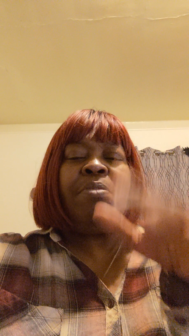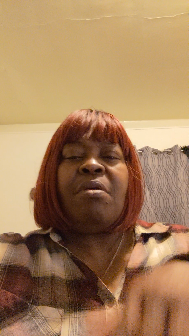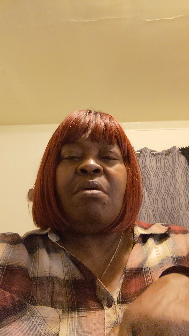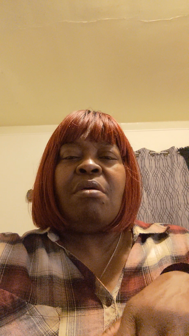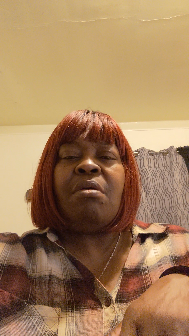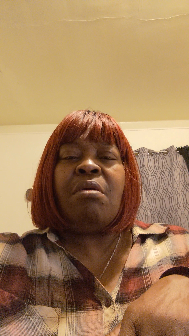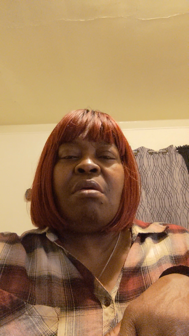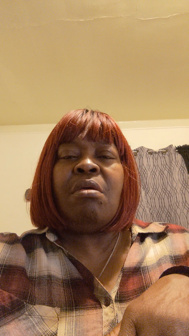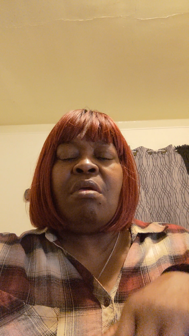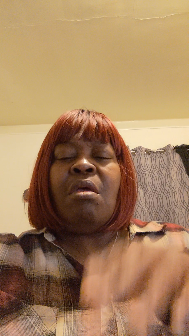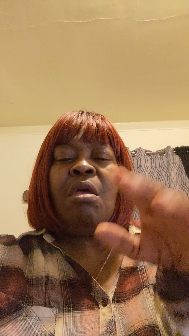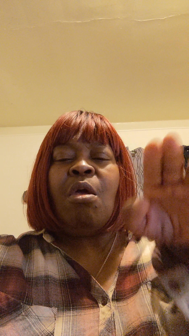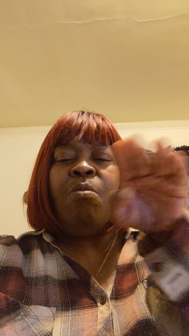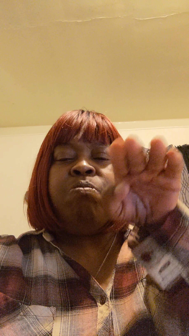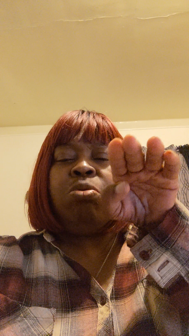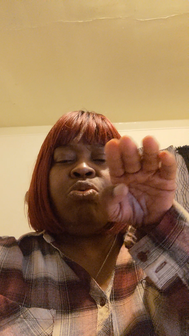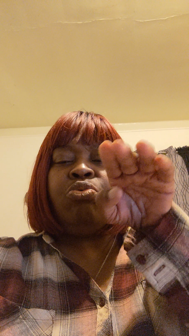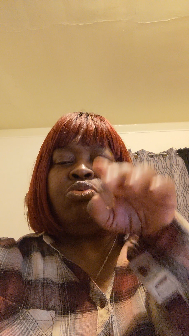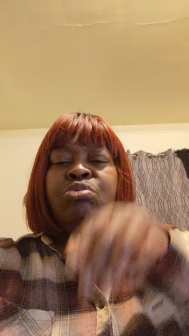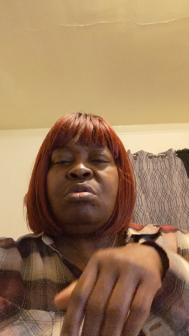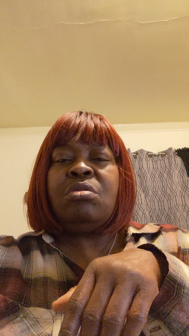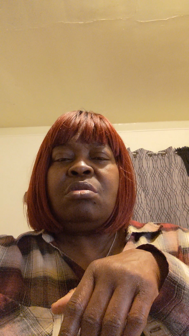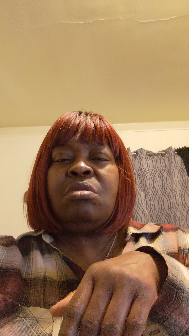boots